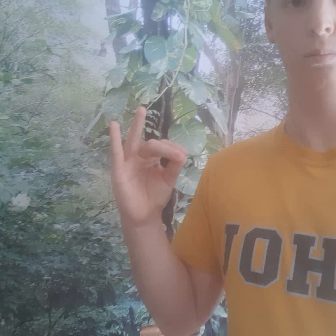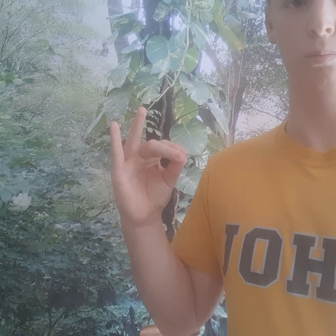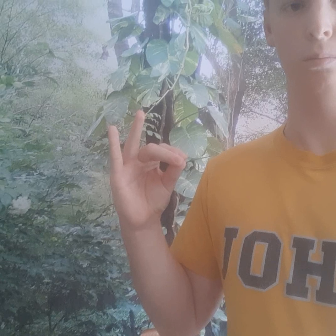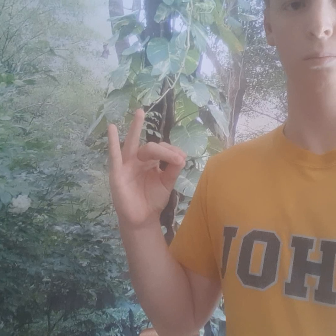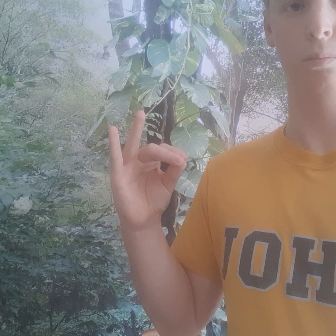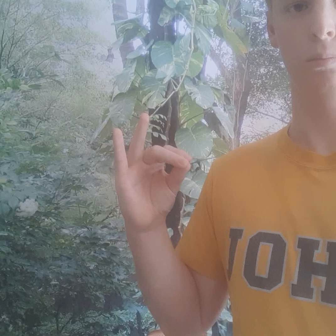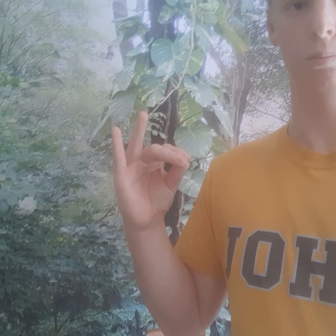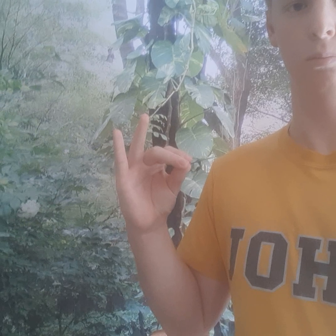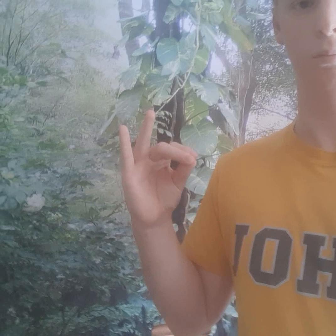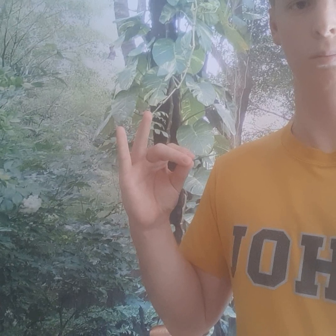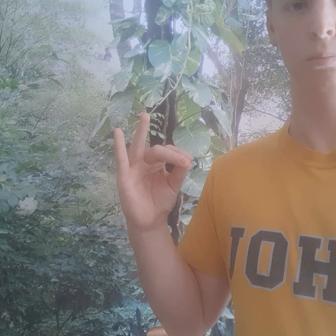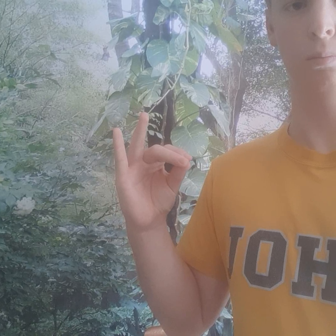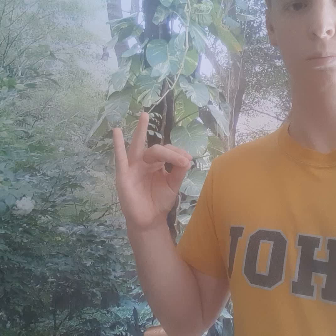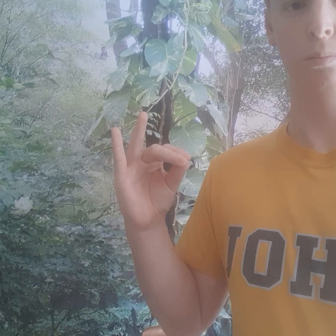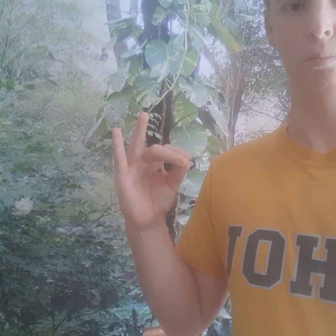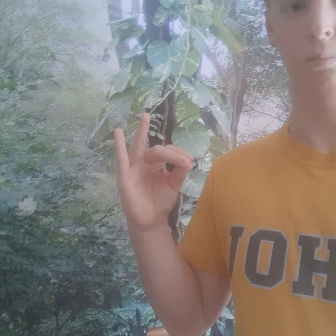И